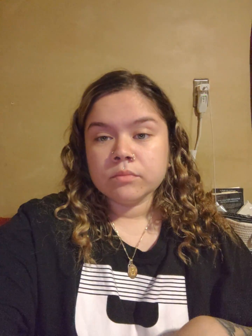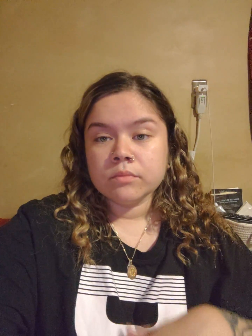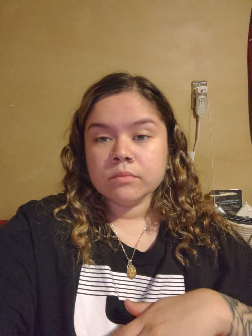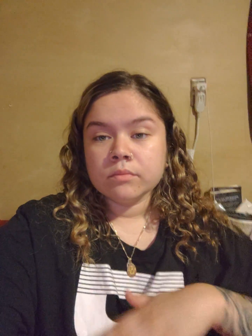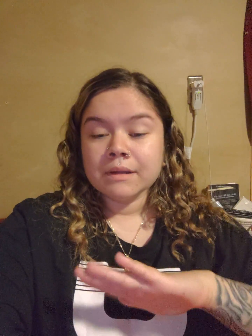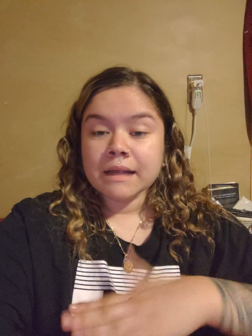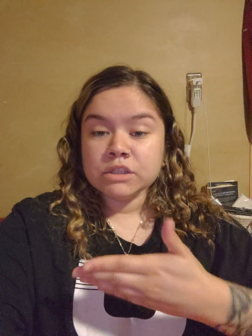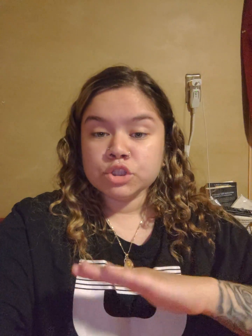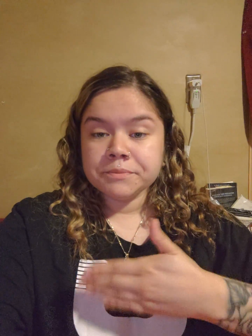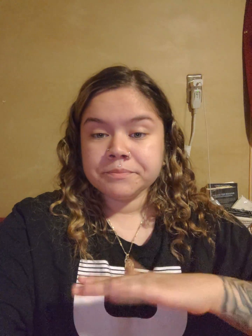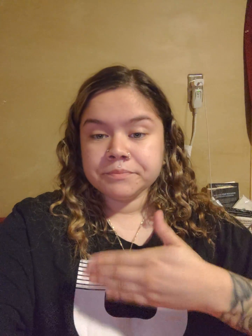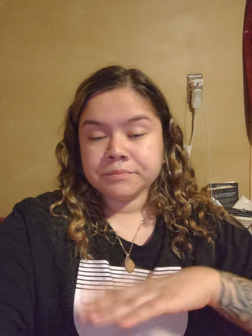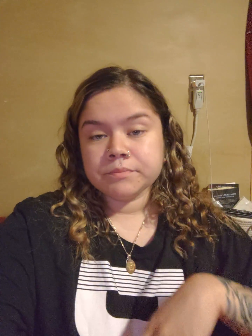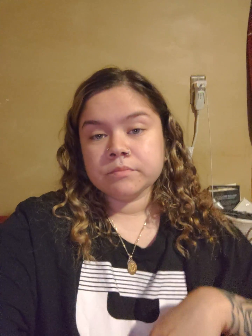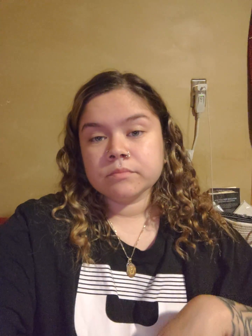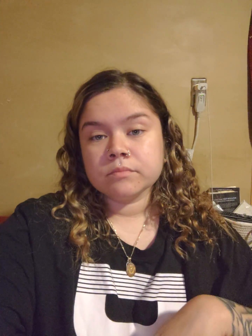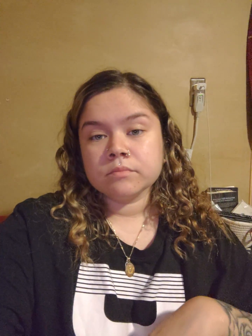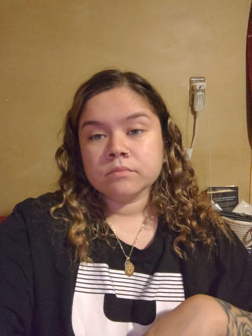kitchen